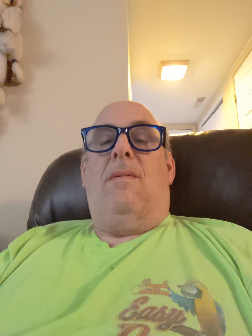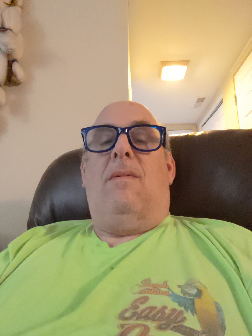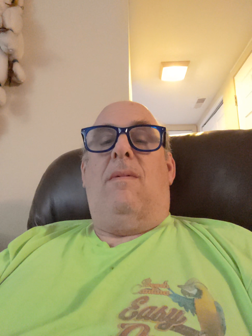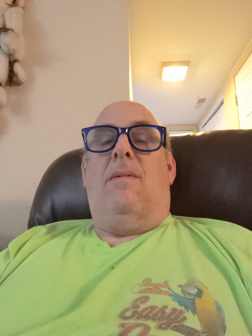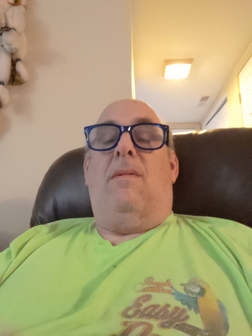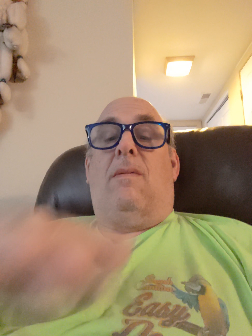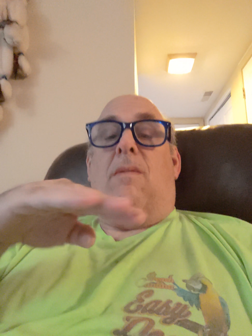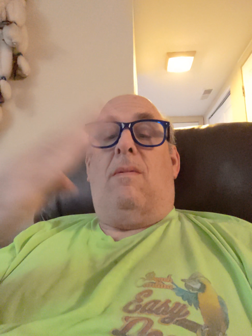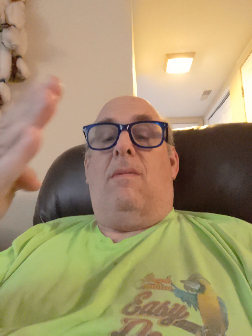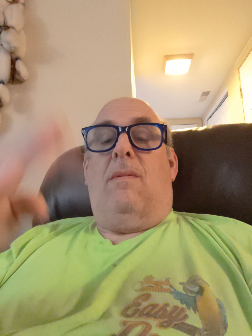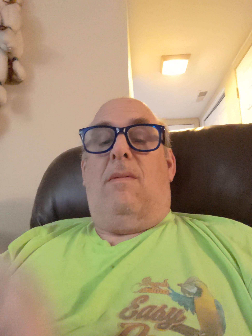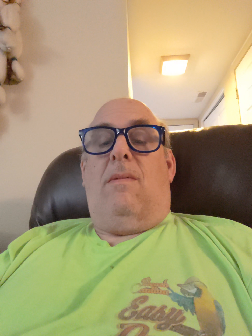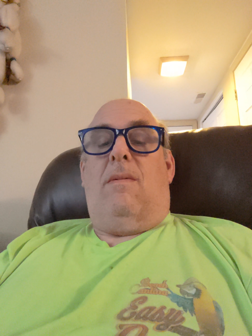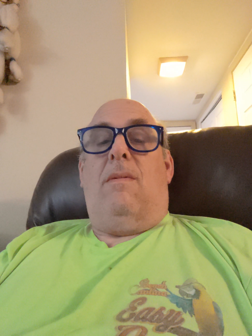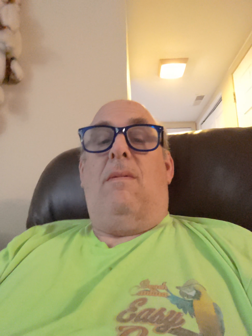open